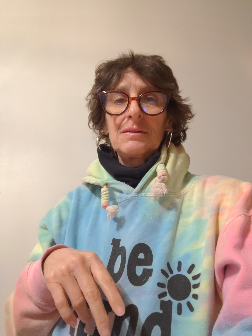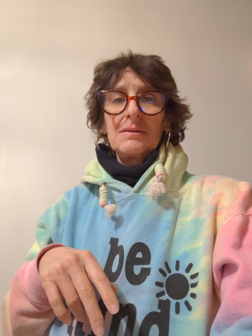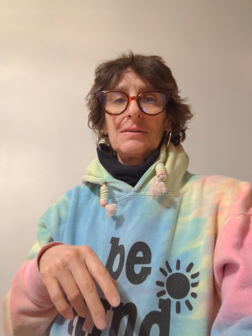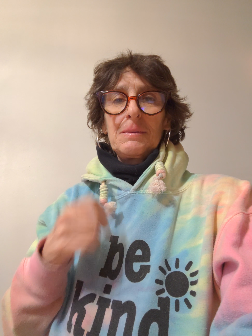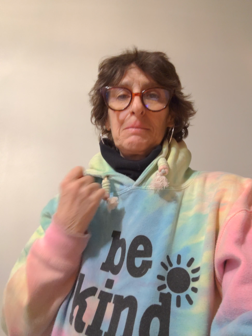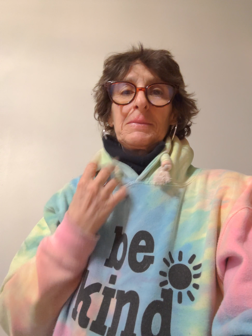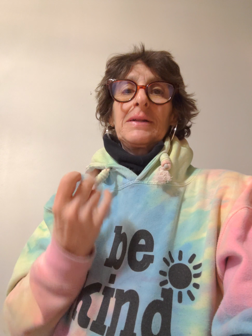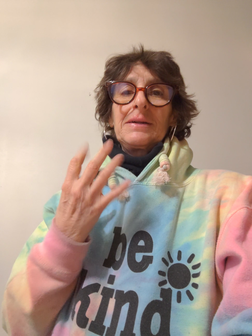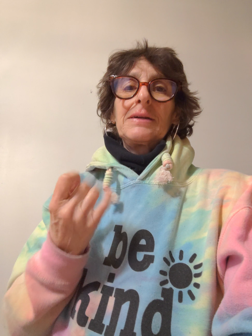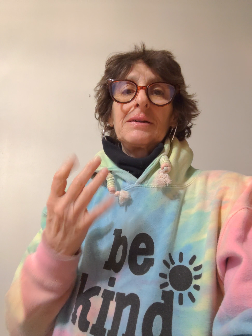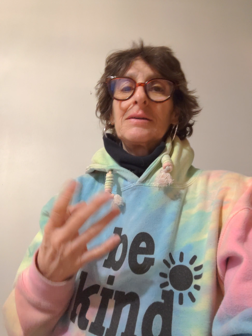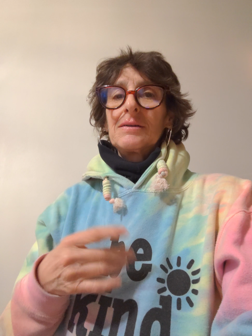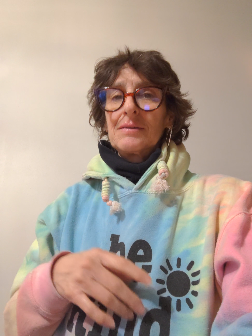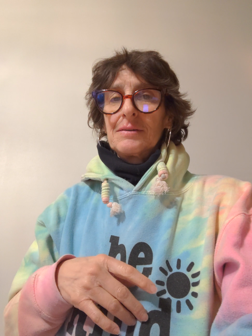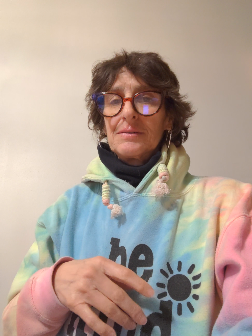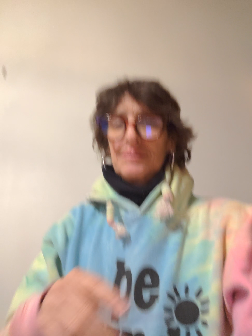many